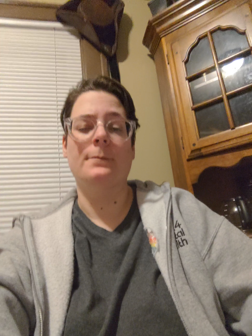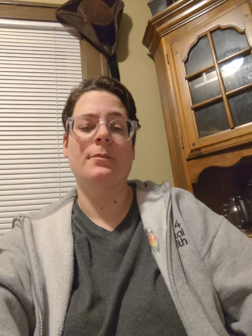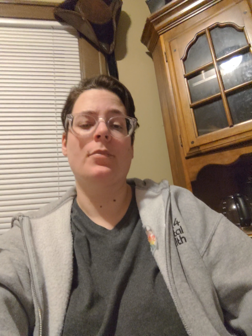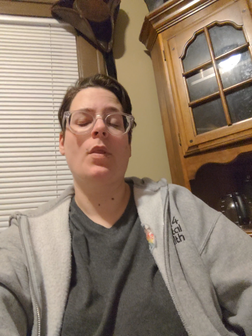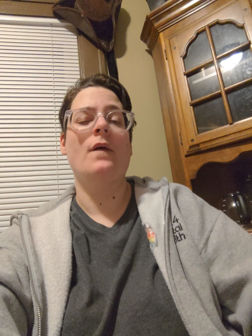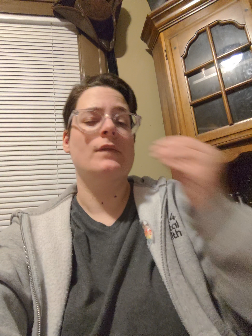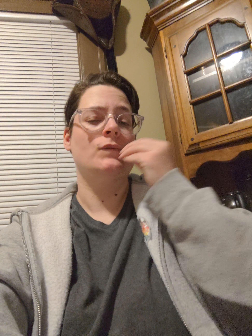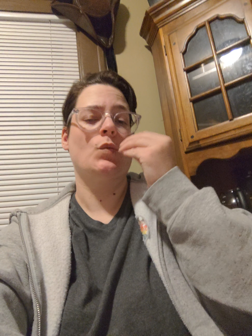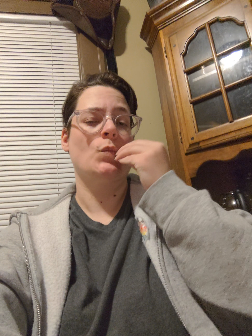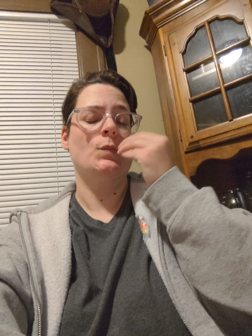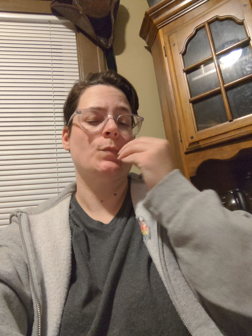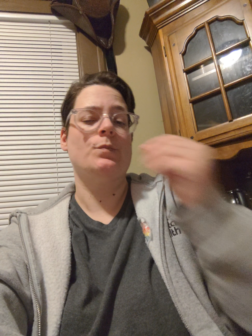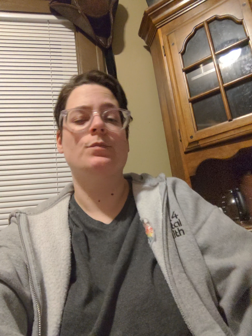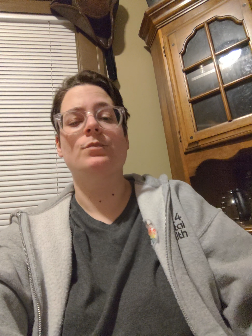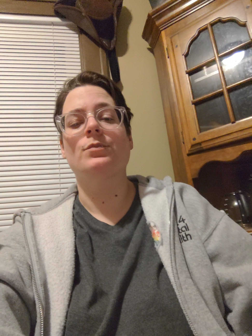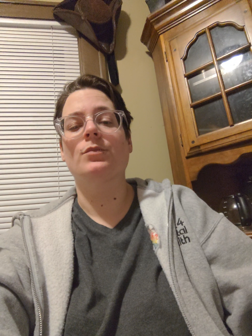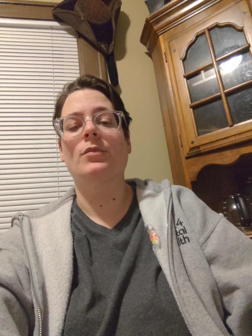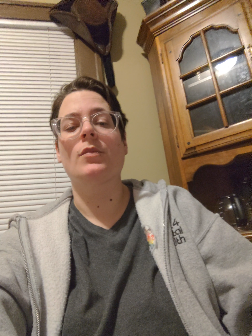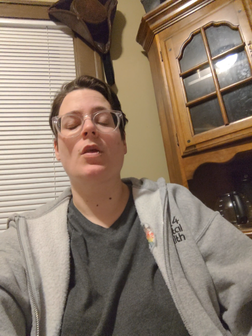food